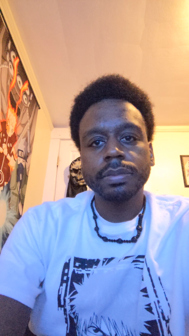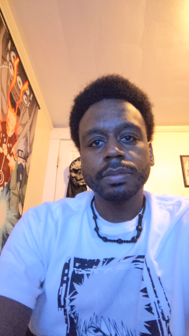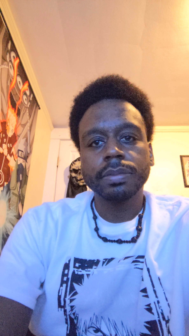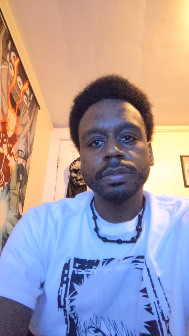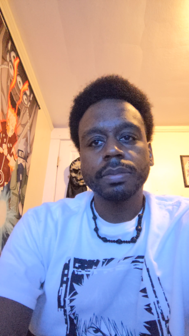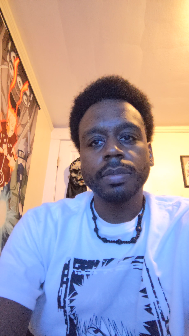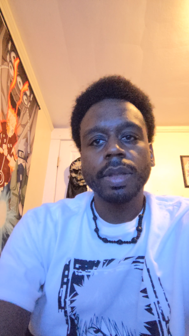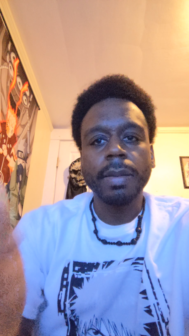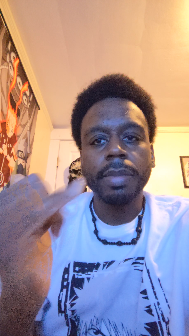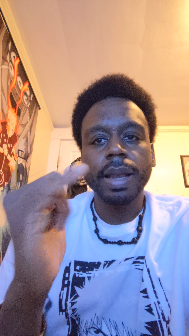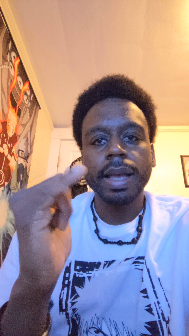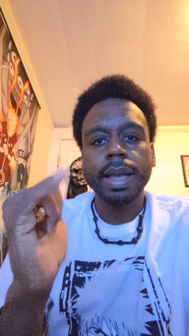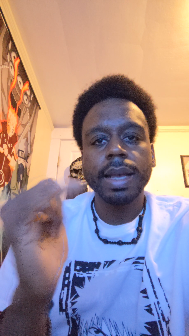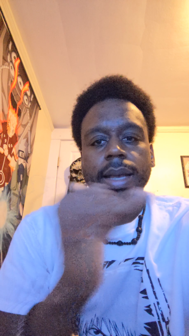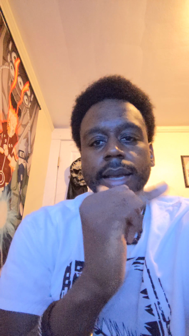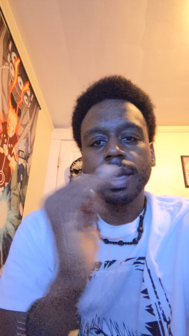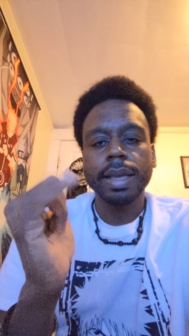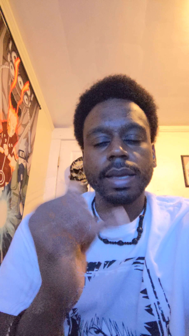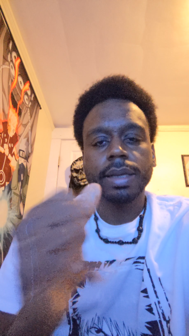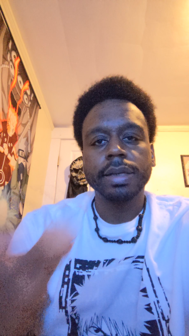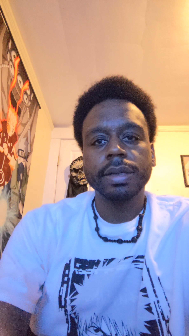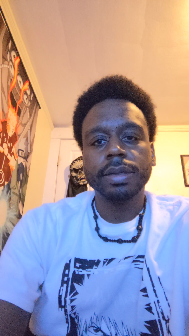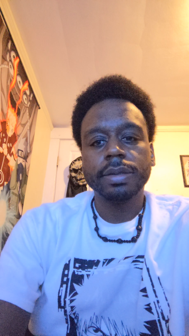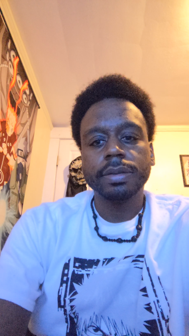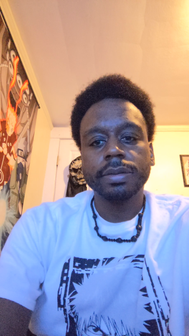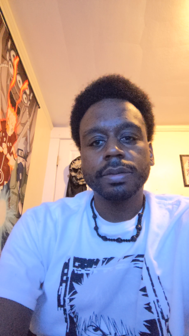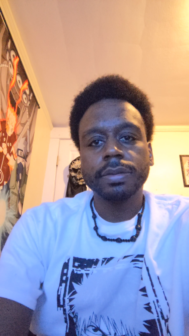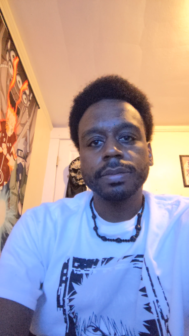play